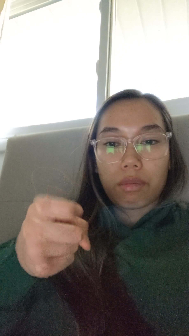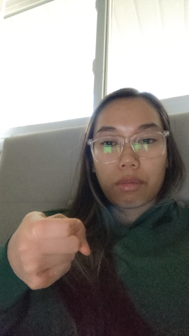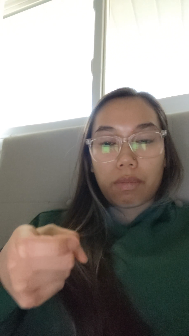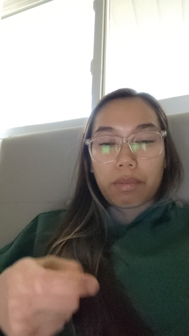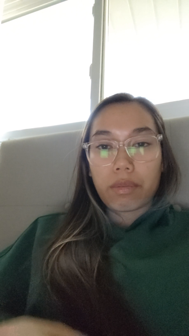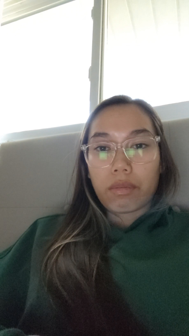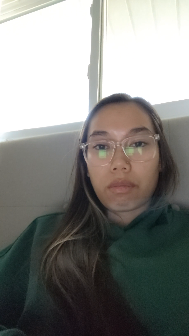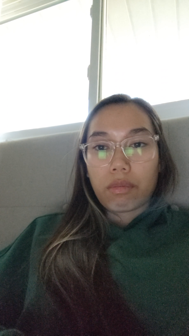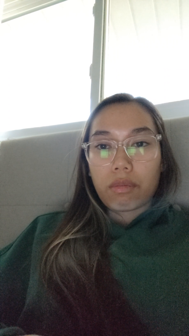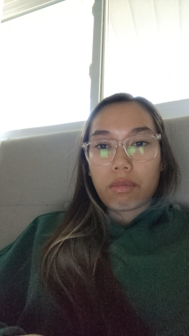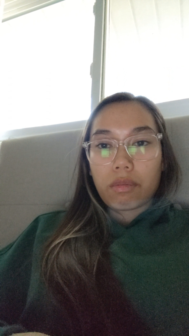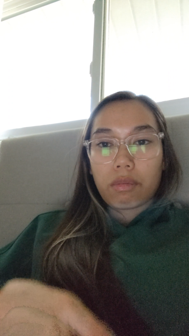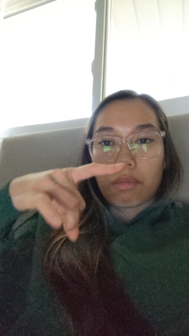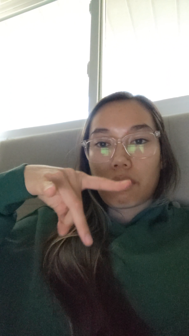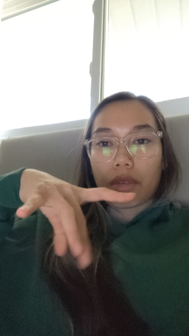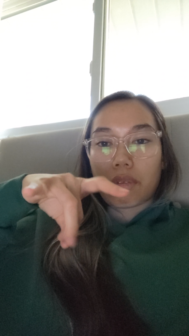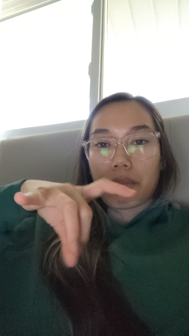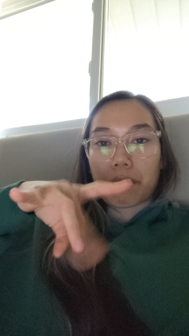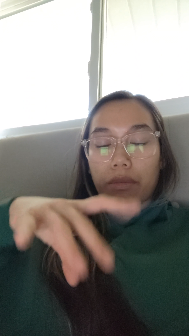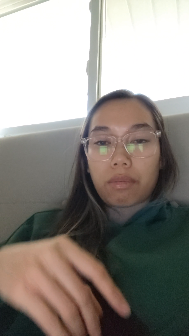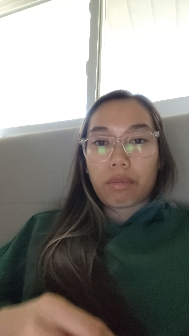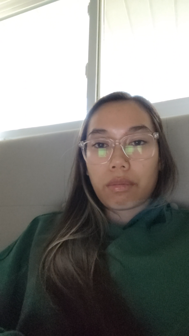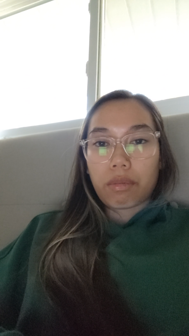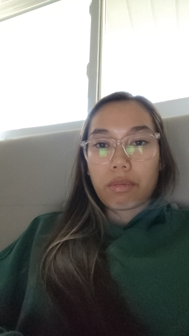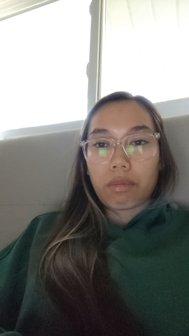pumpkin